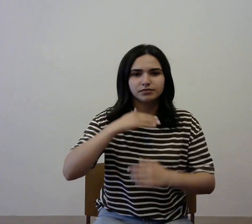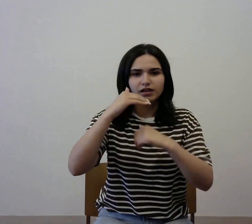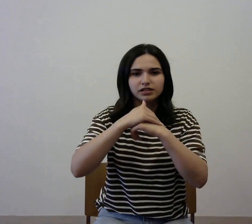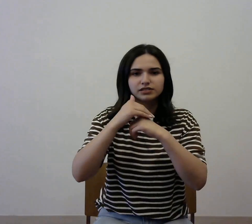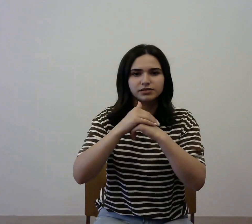axşam